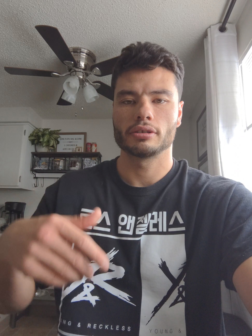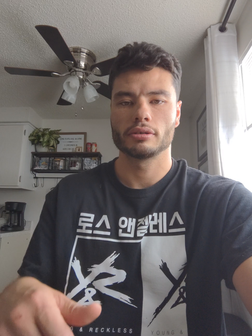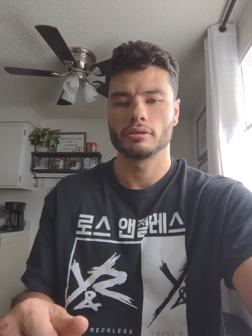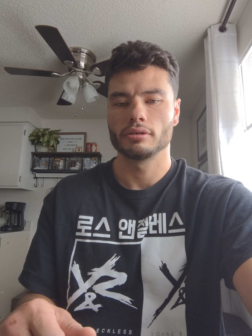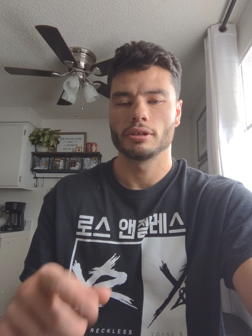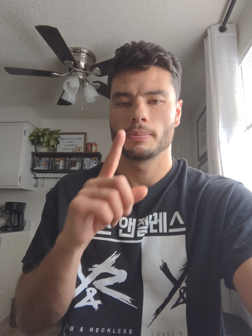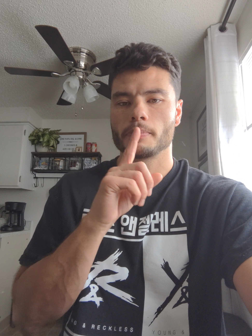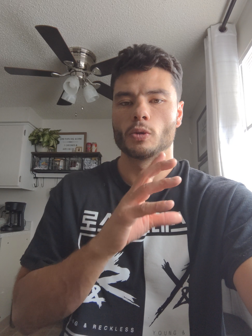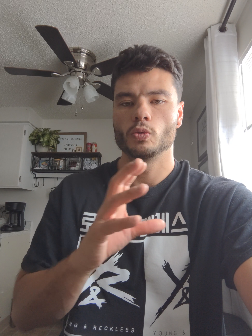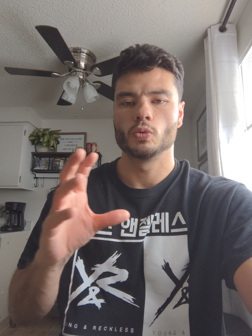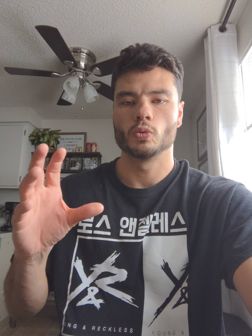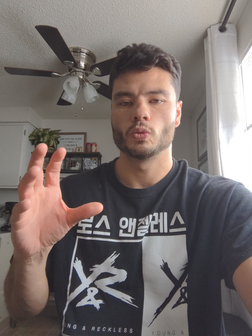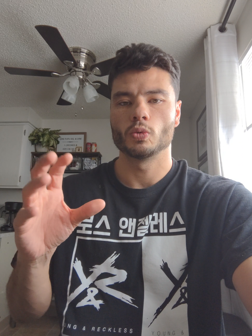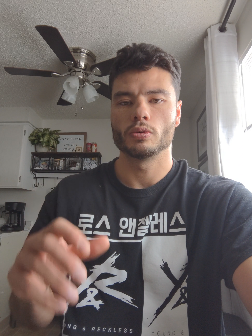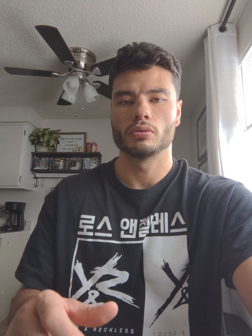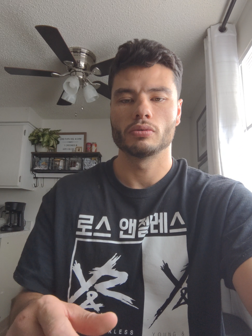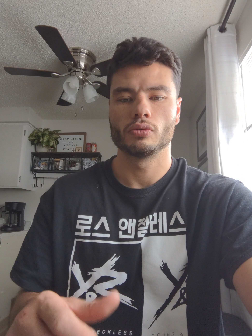balloon